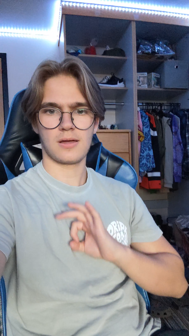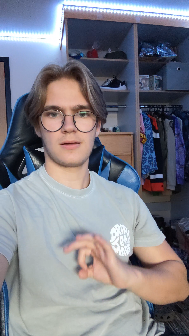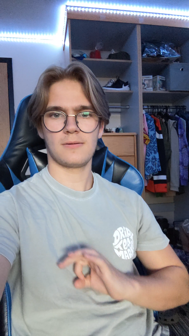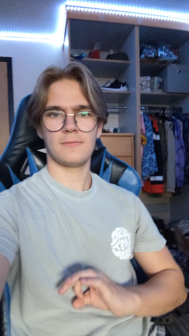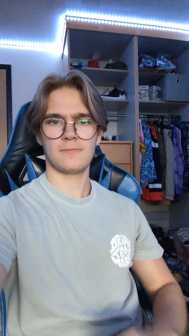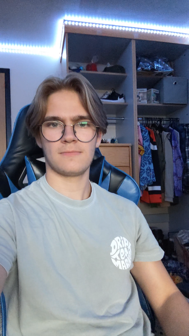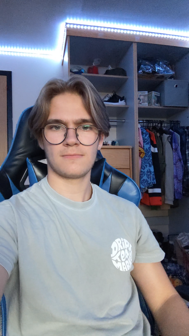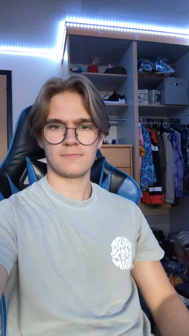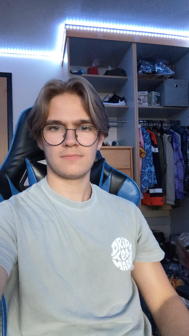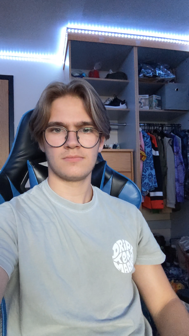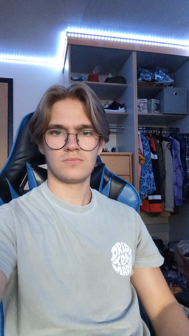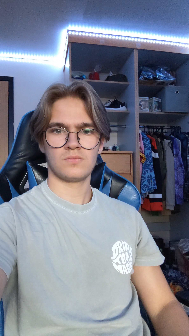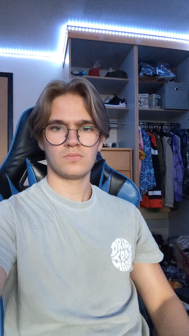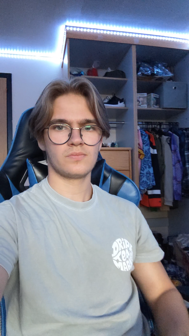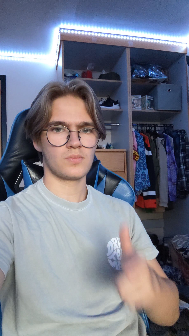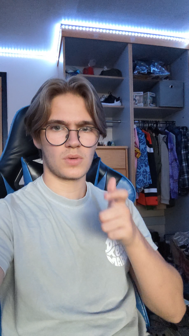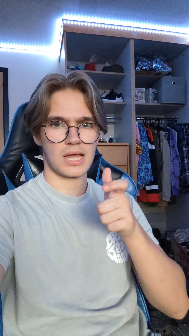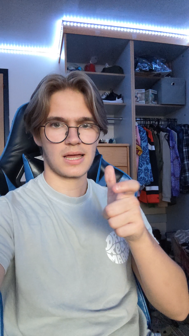run